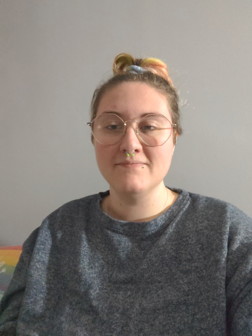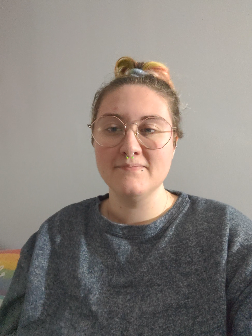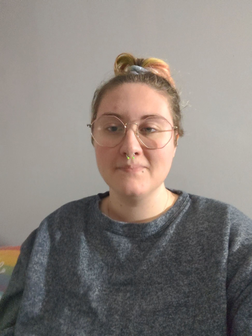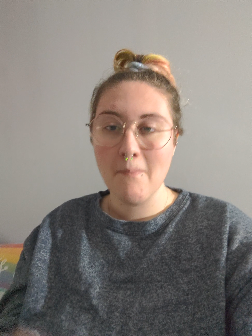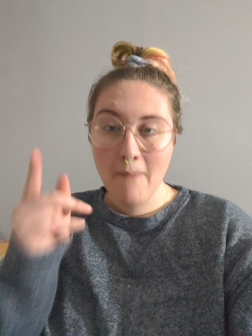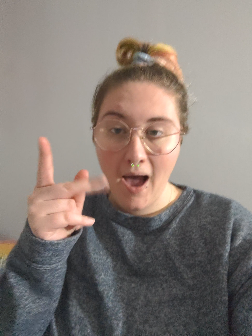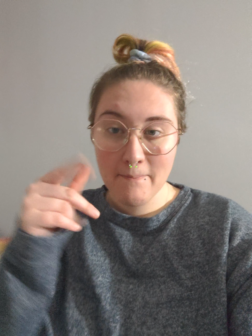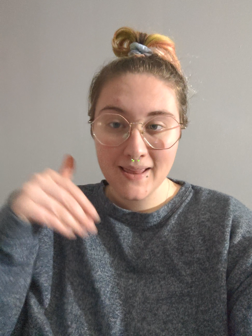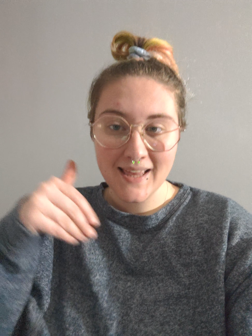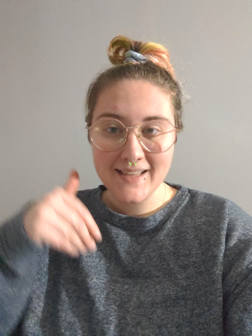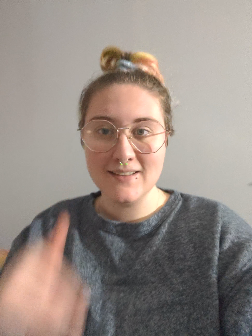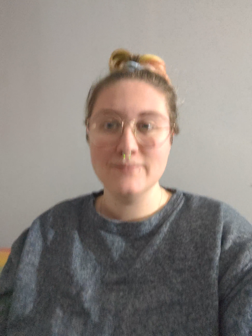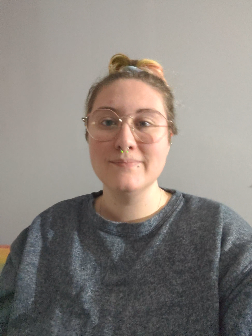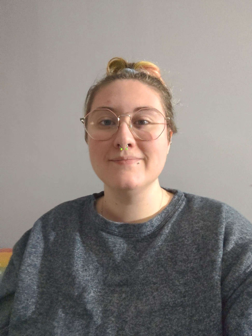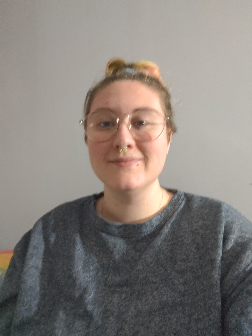puppy